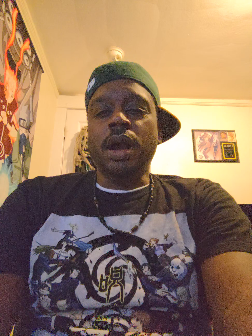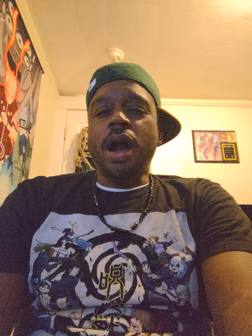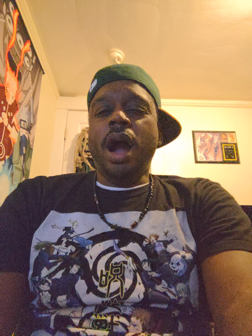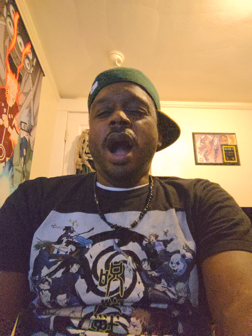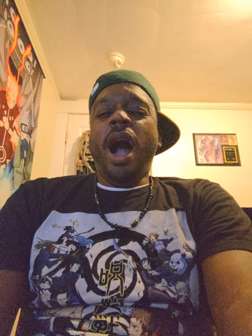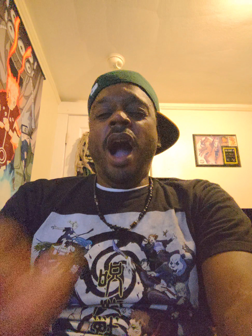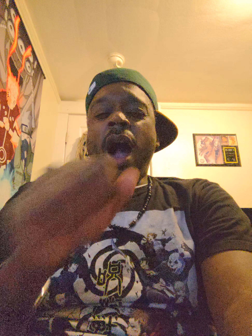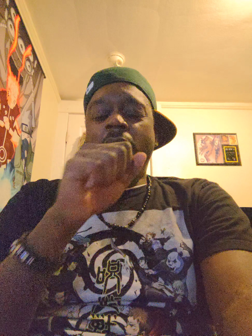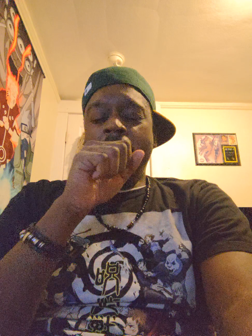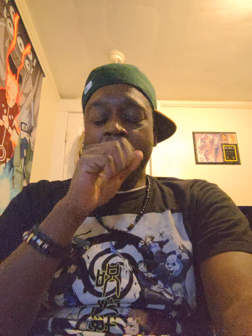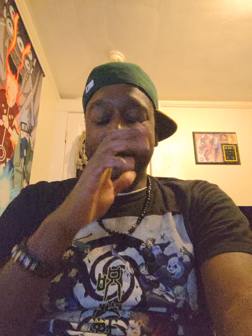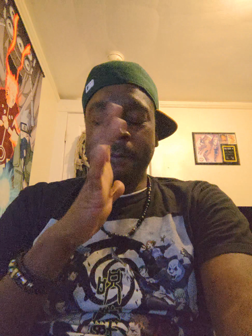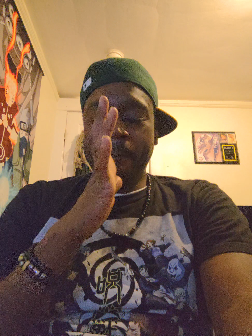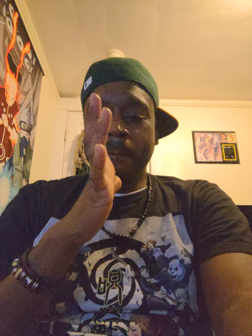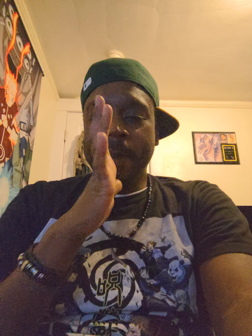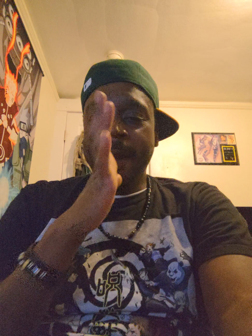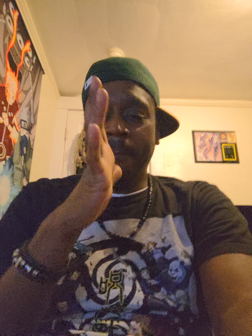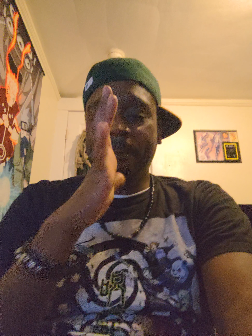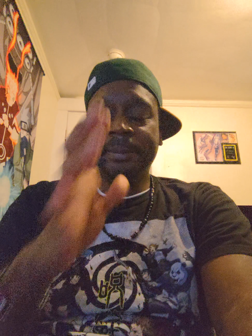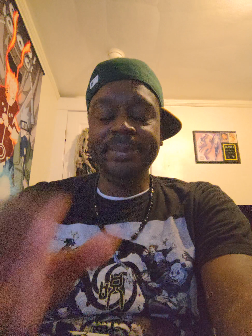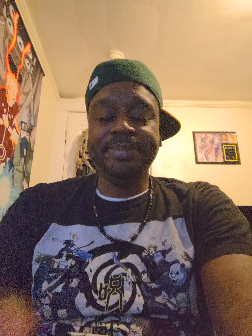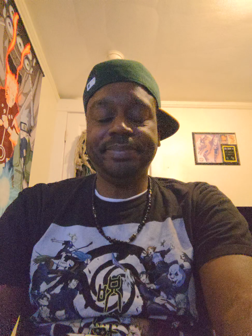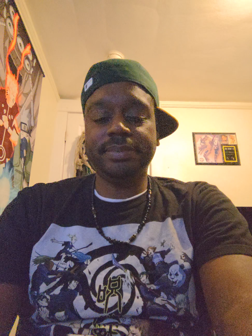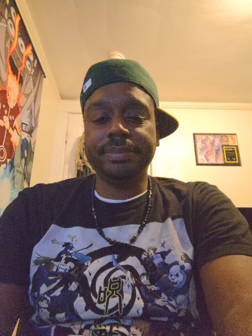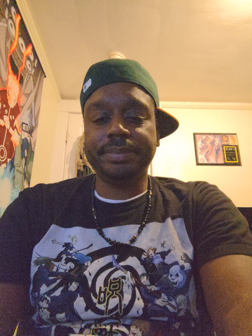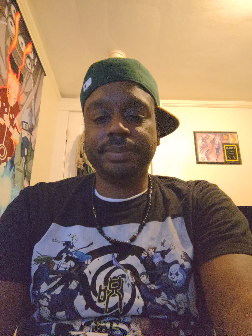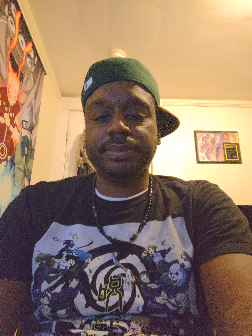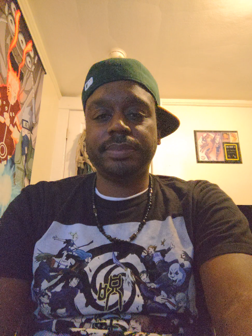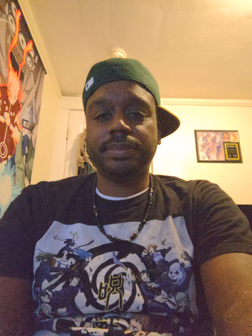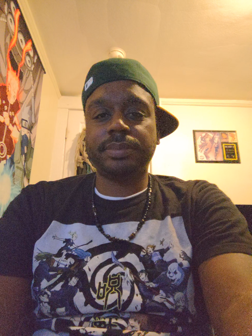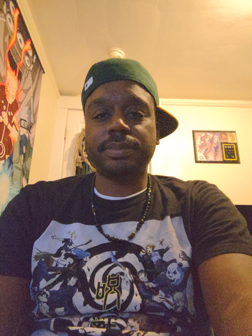mom